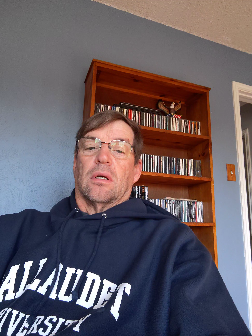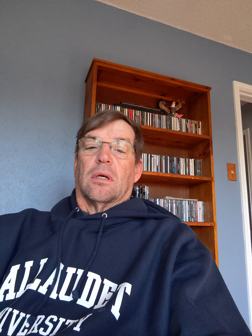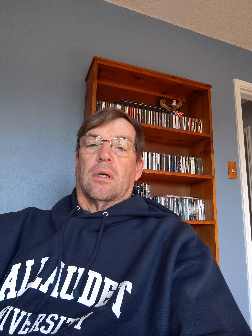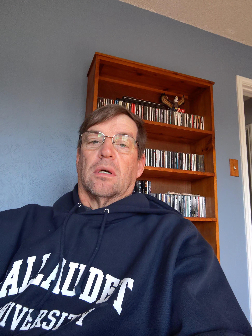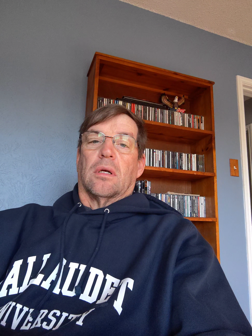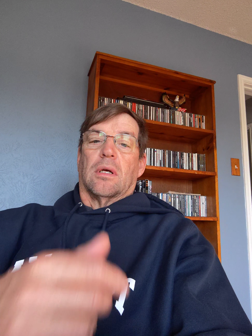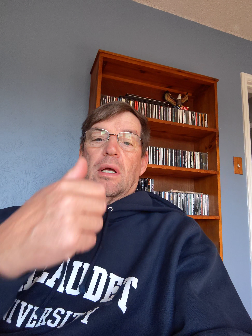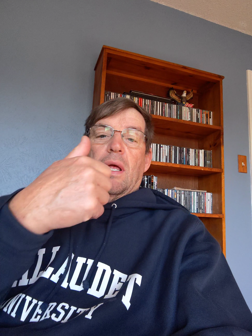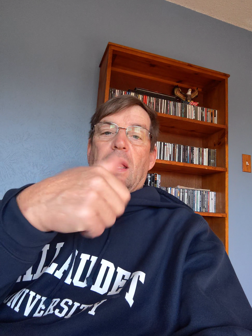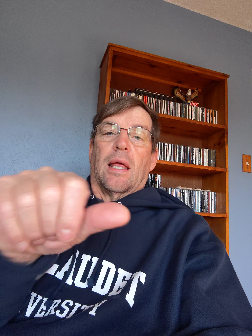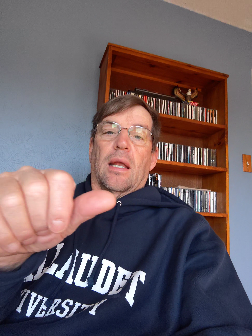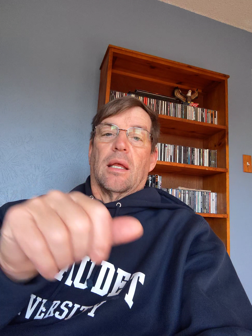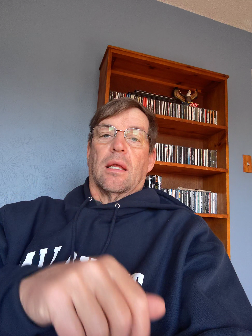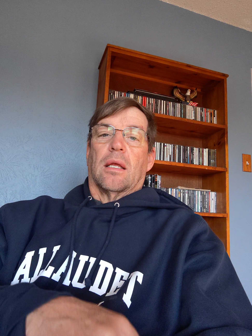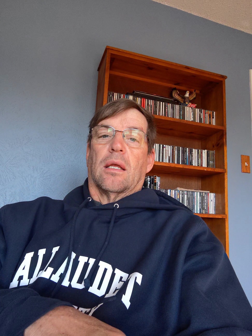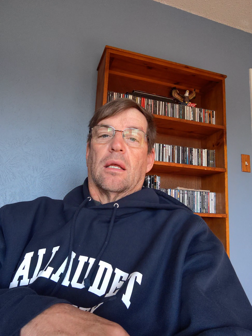any